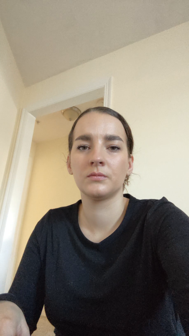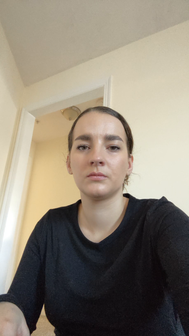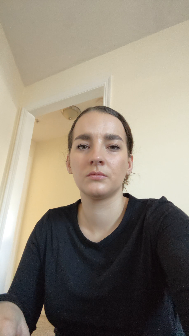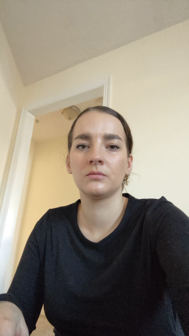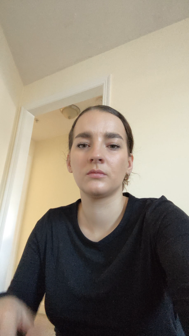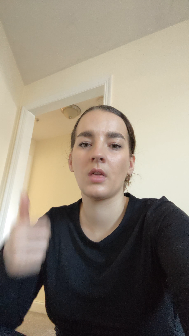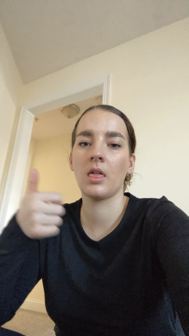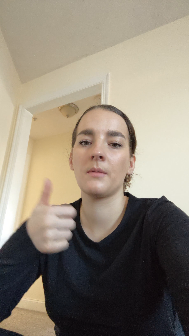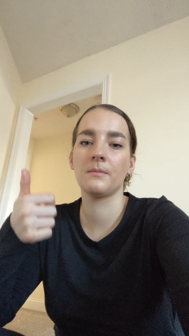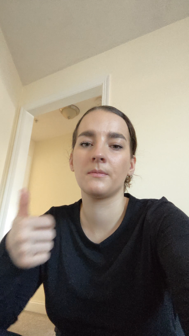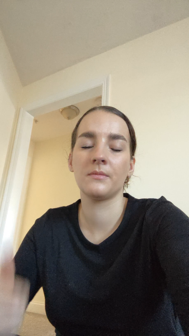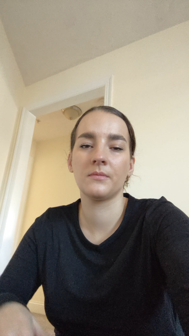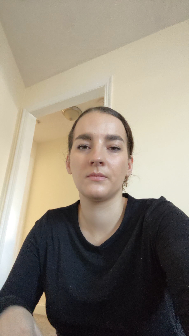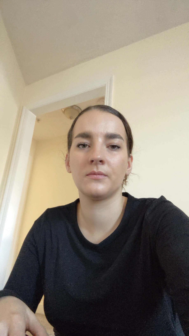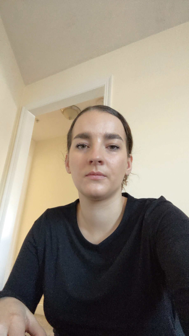help